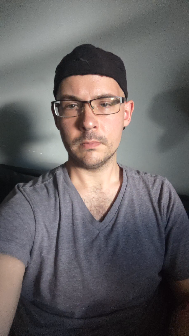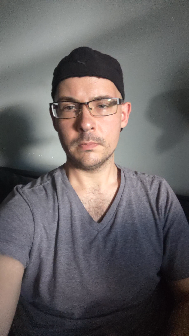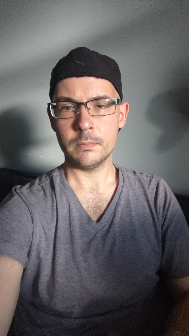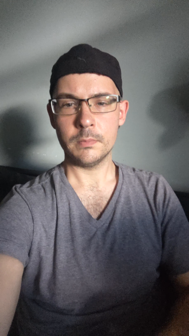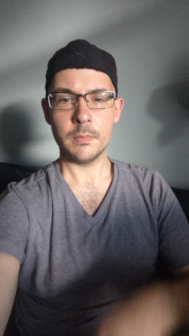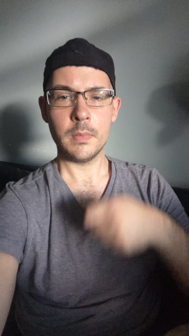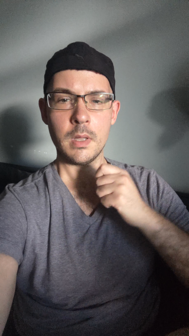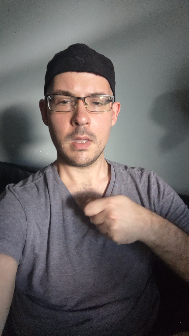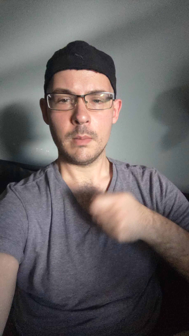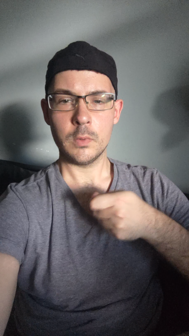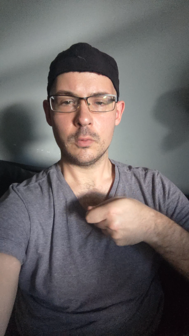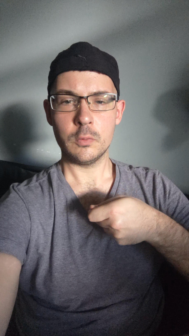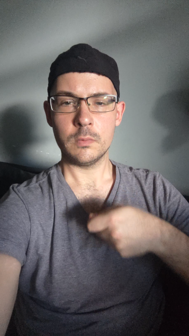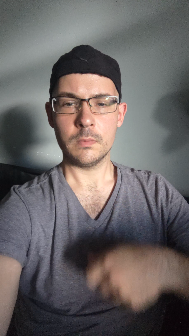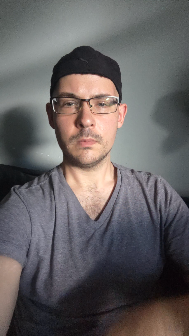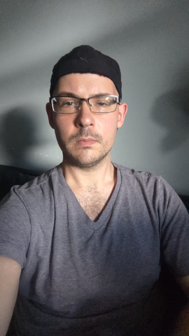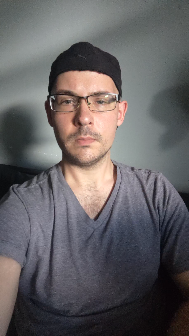hammer